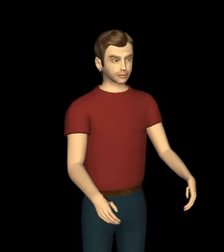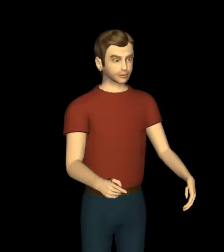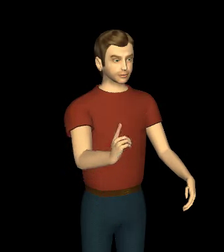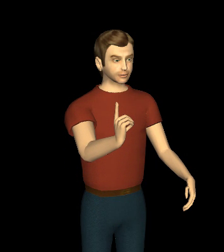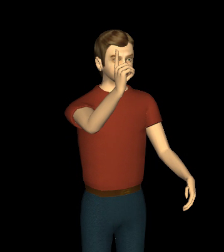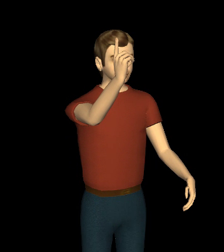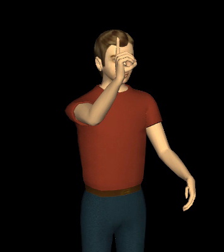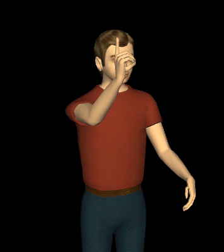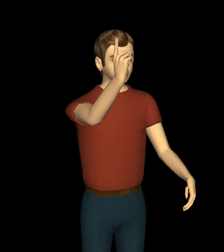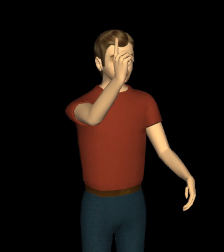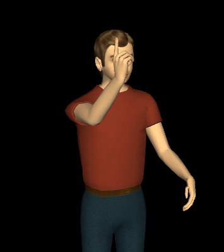الله